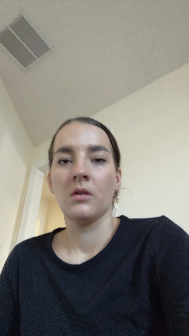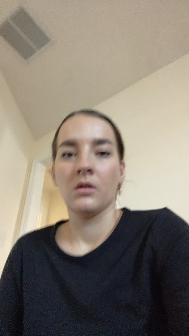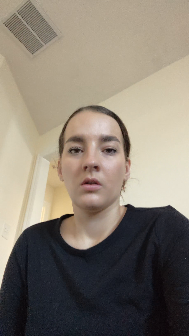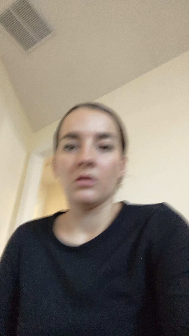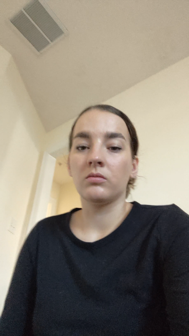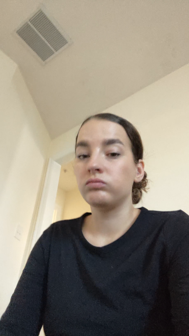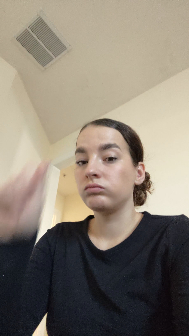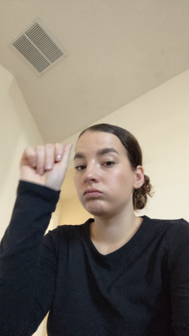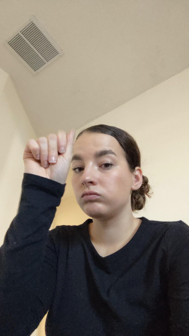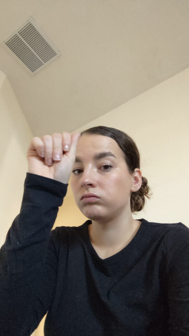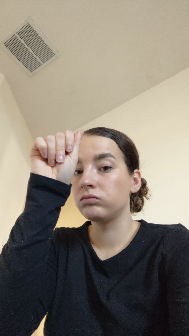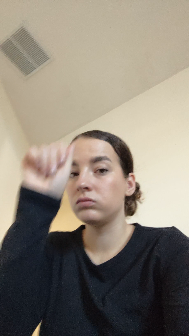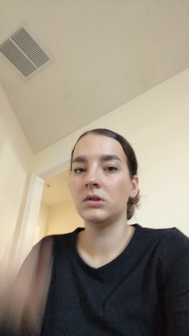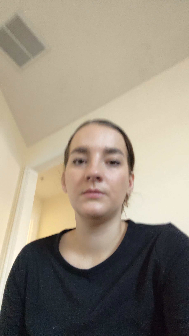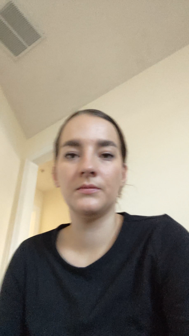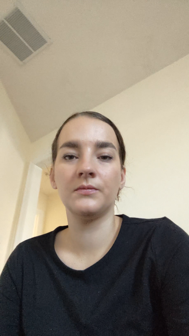knock